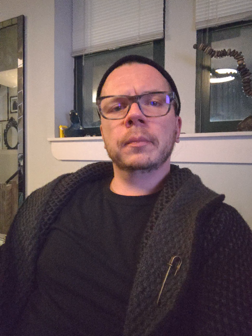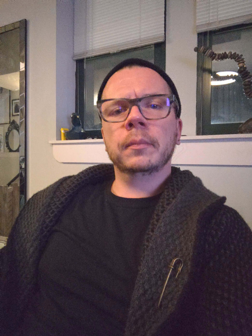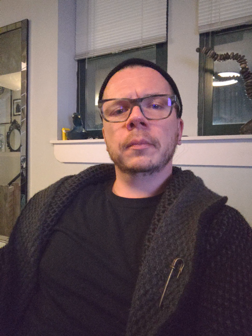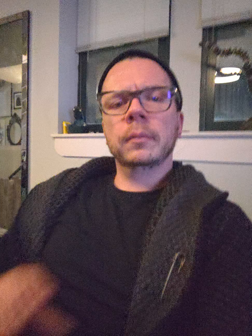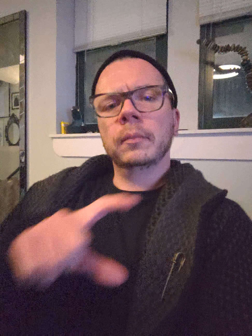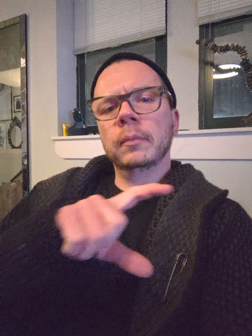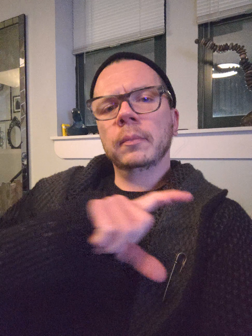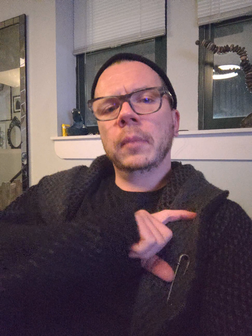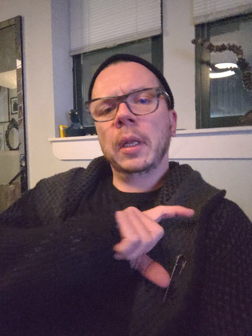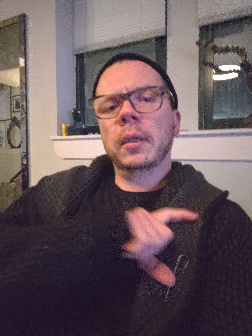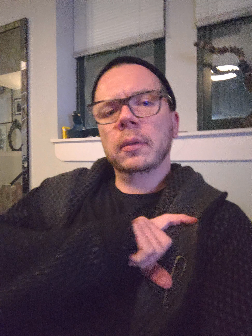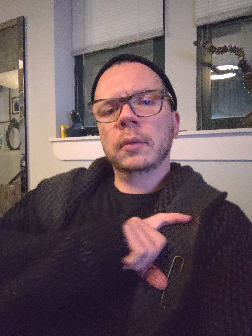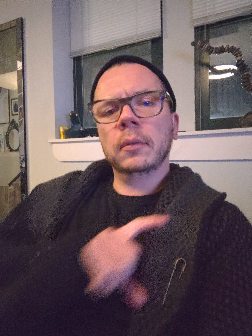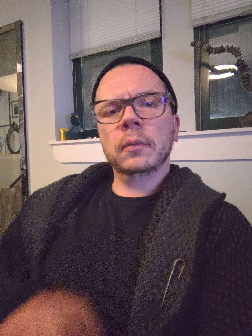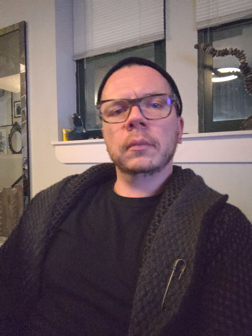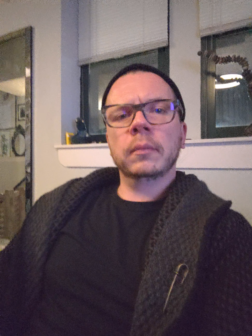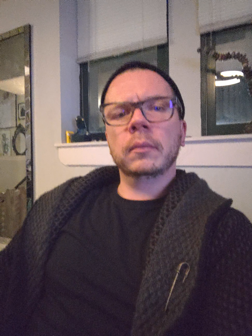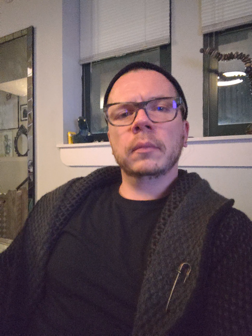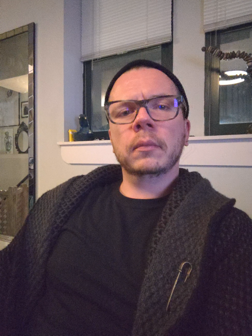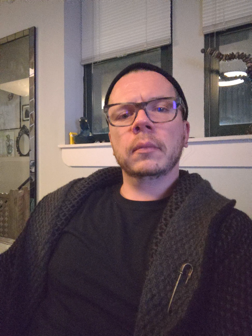police